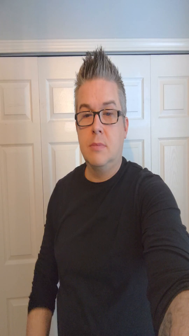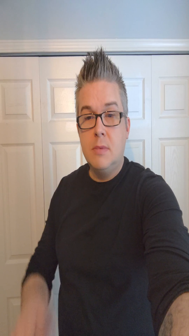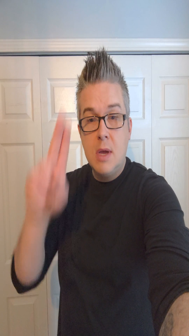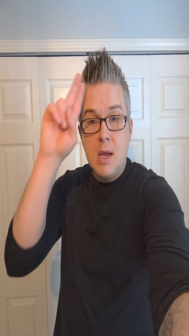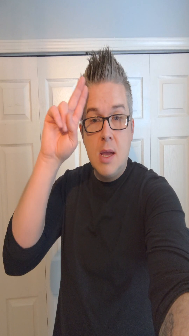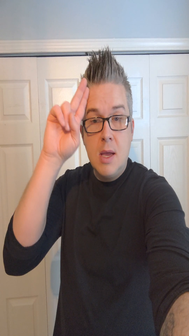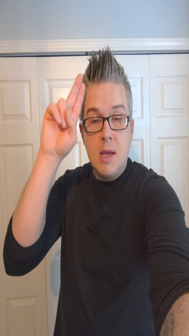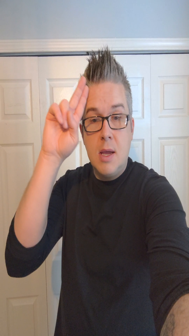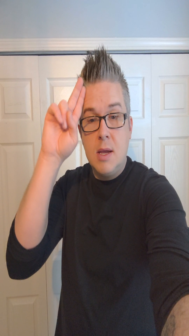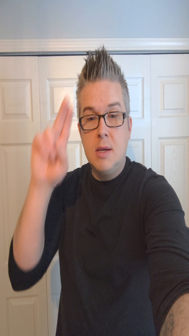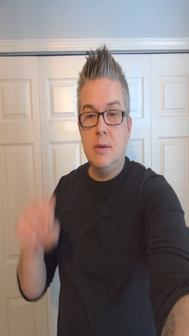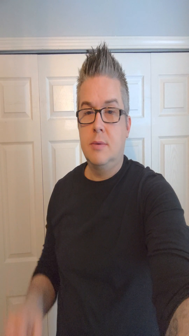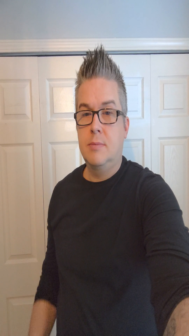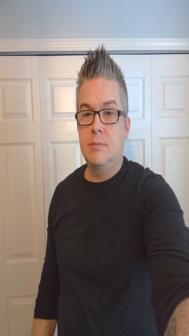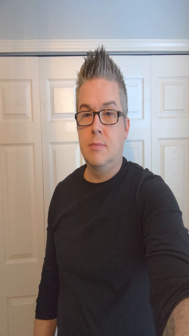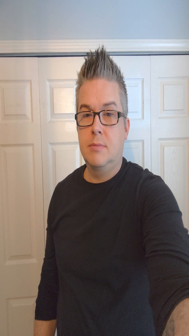uncle